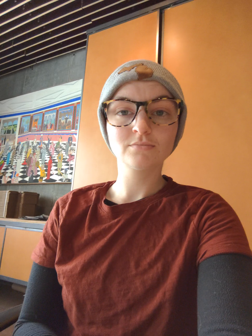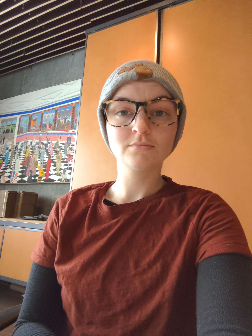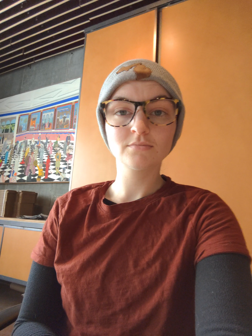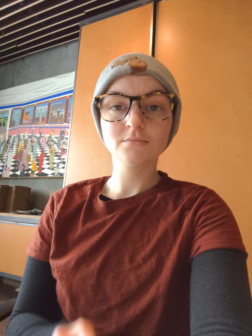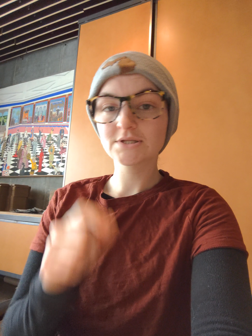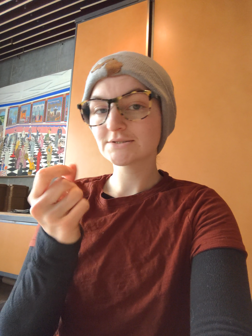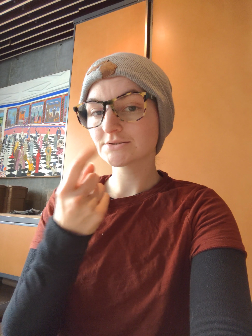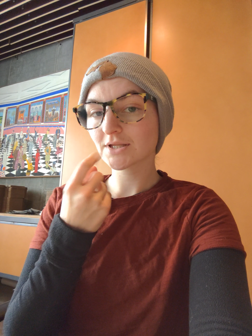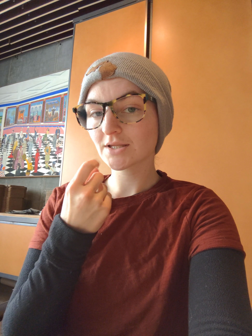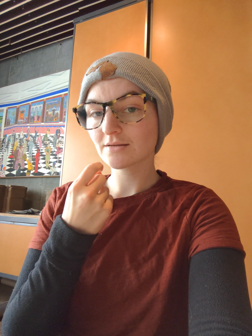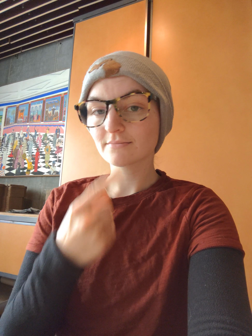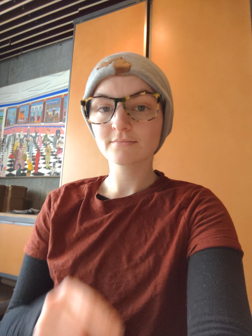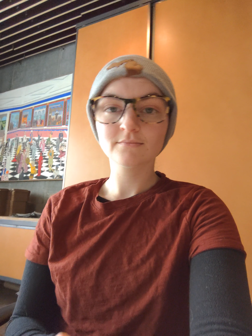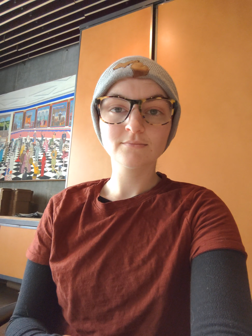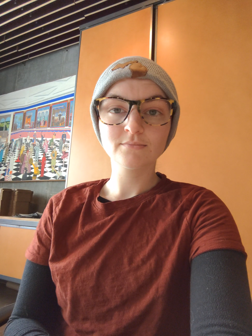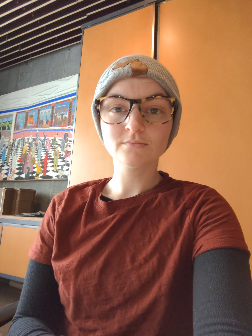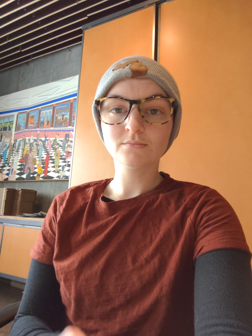snack